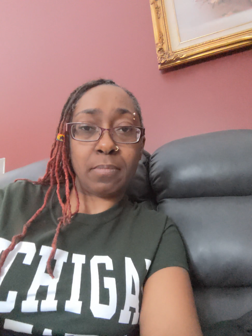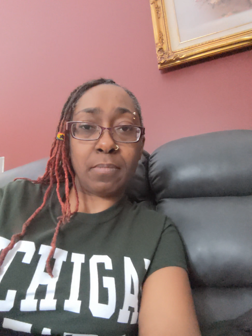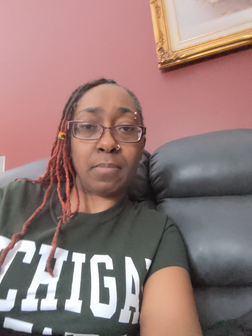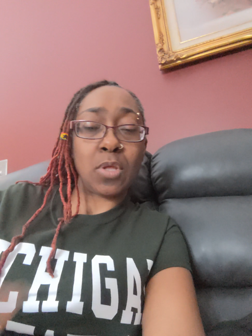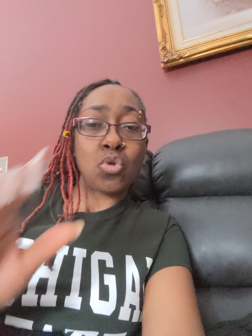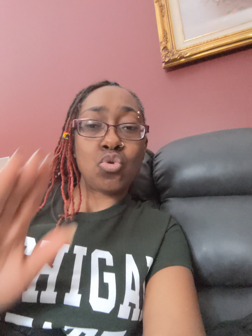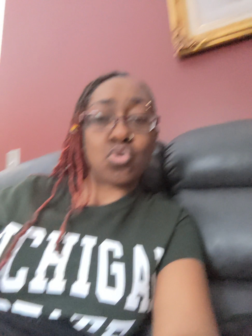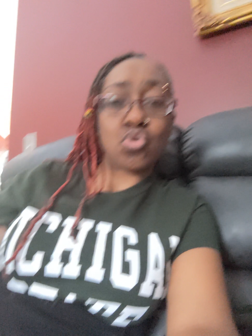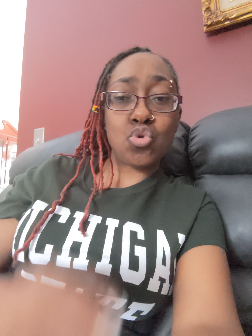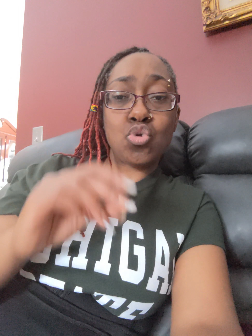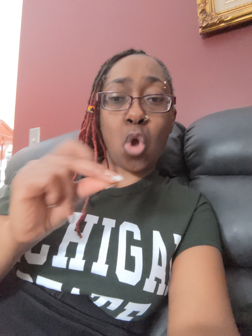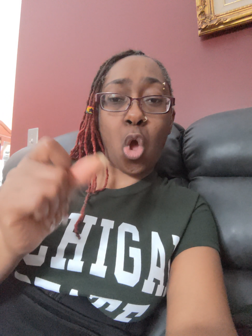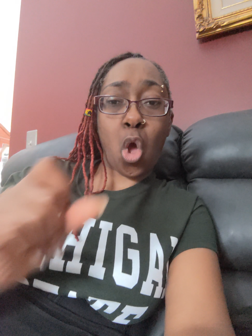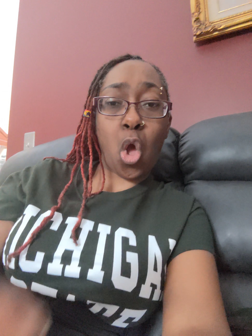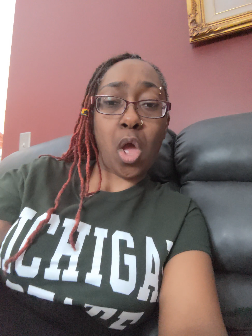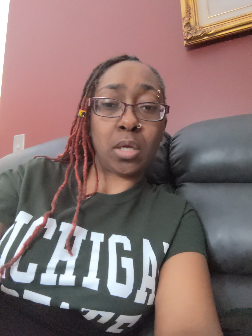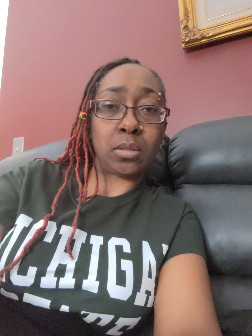dog